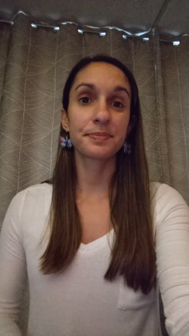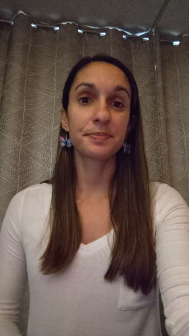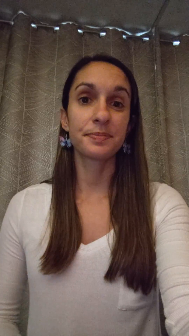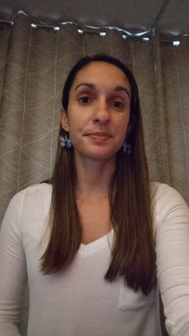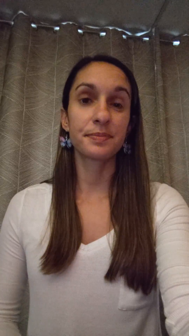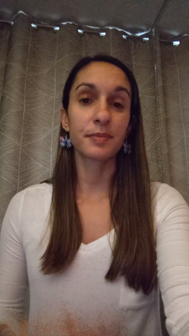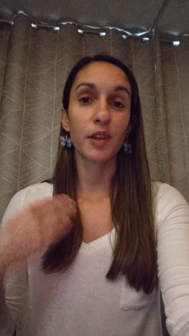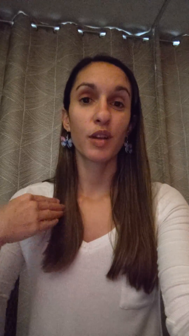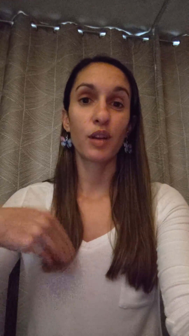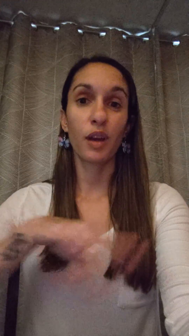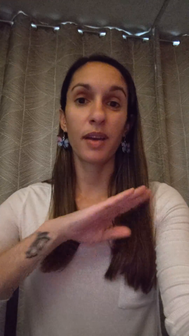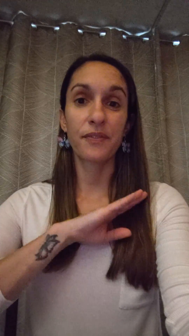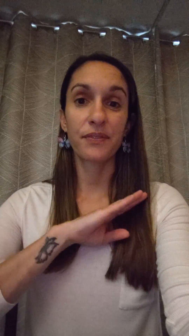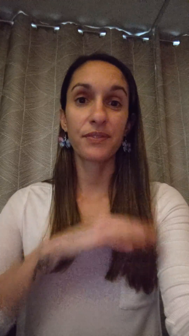scarf